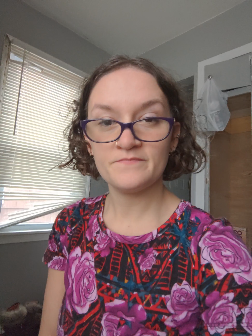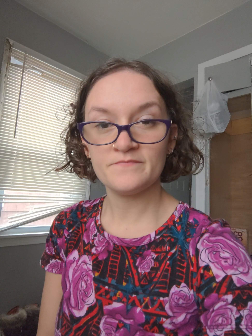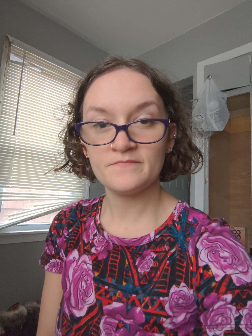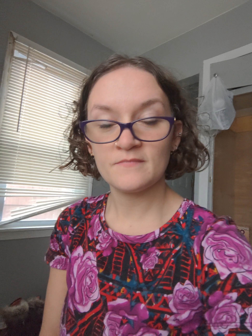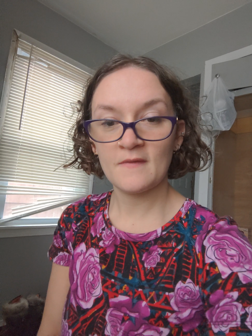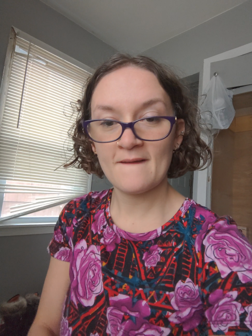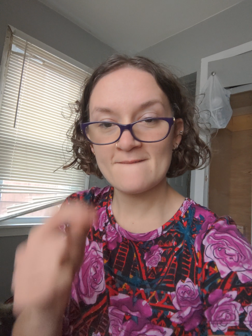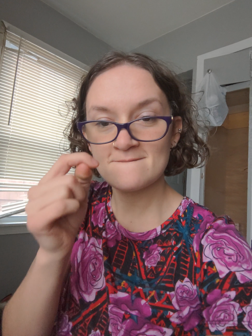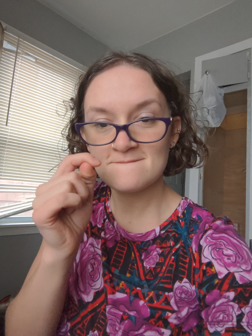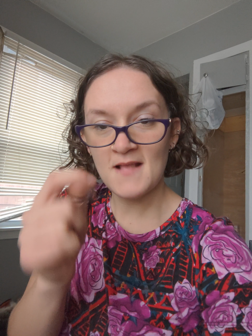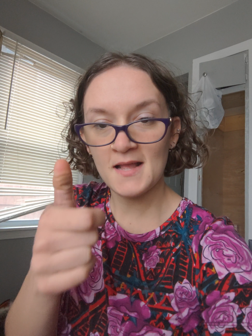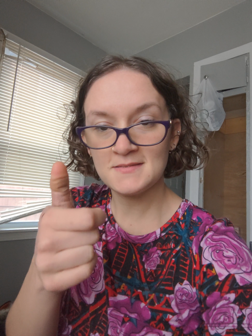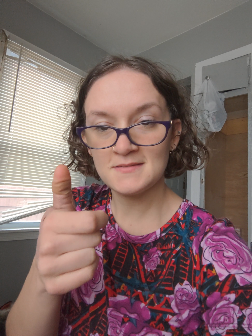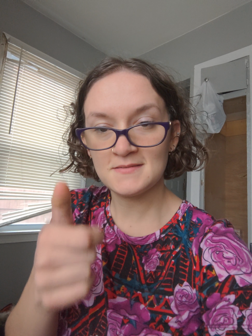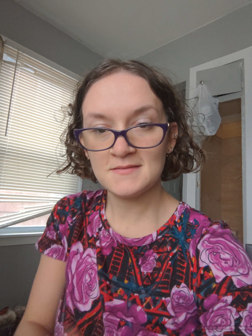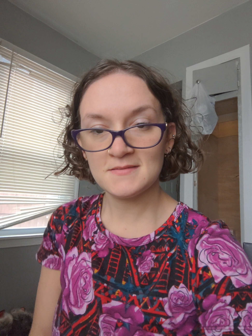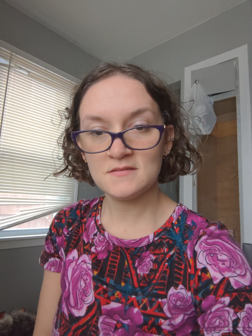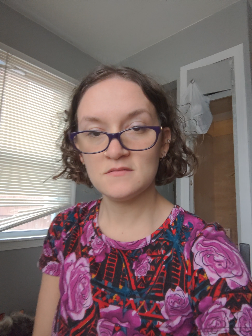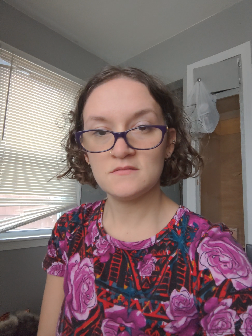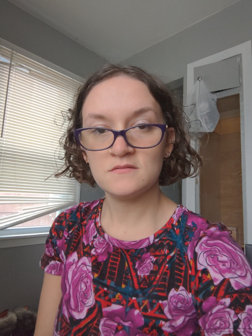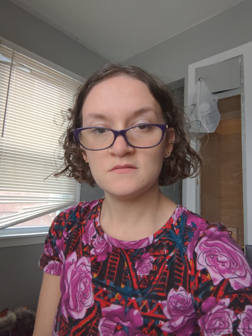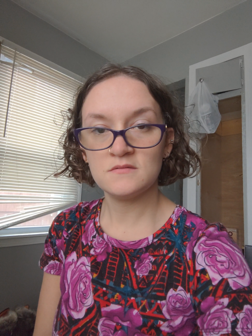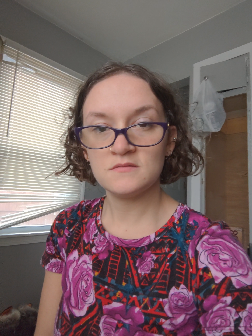fast